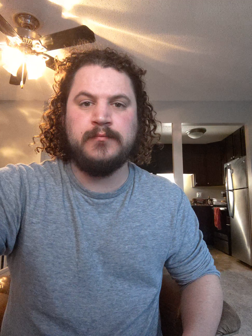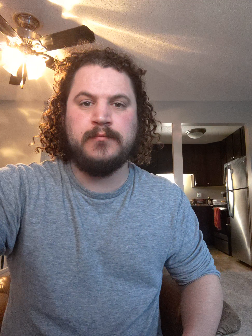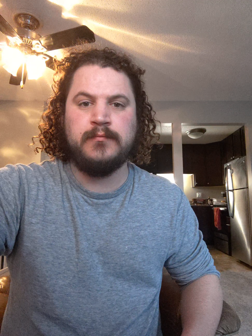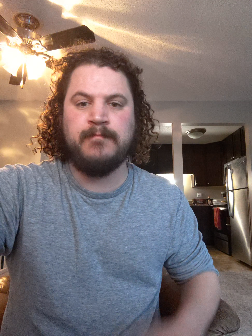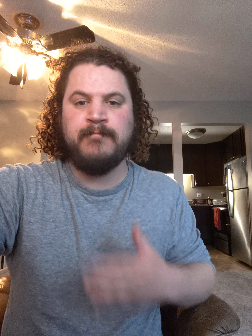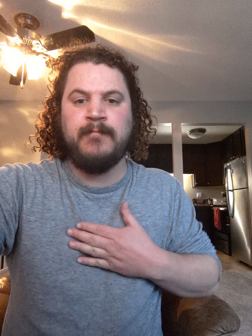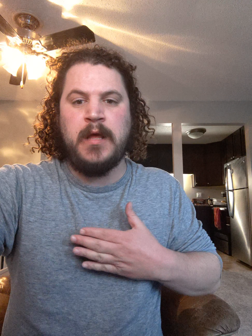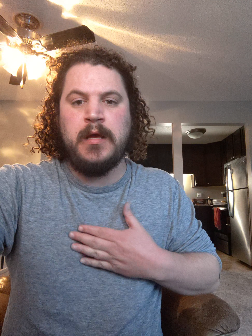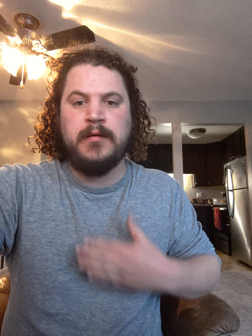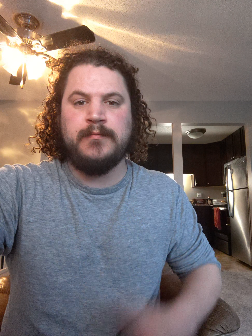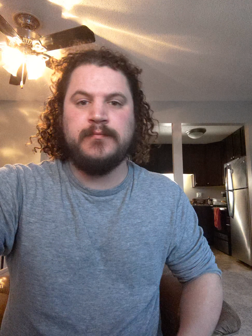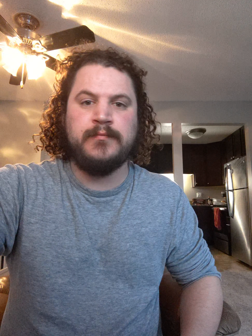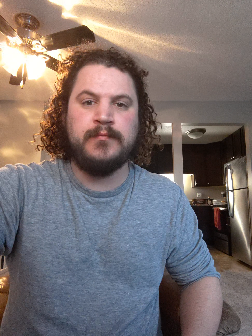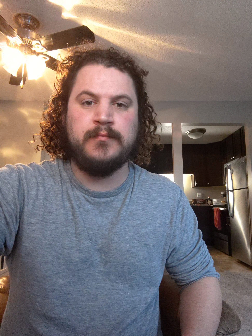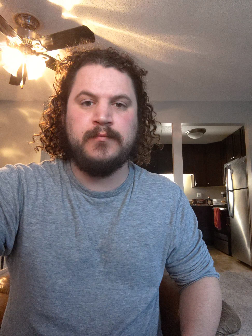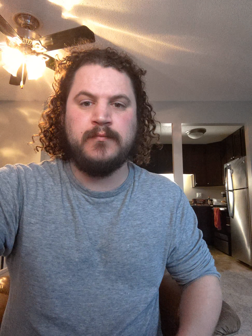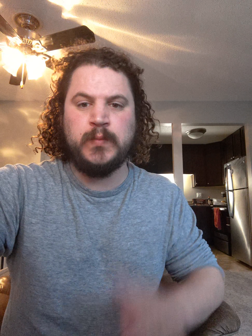my